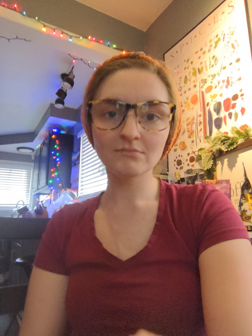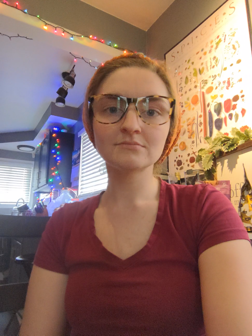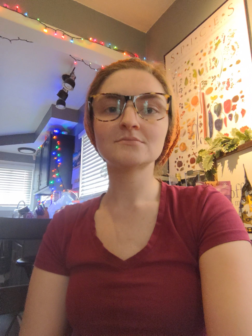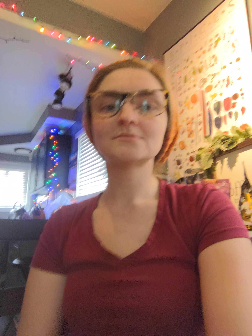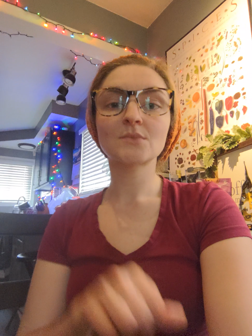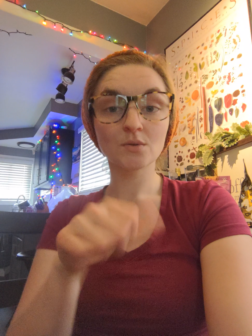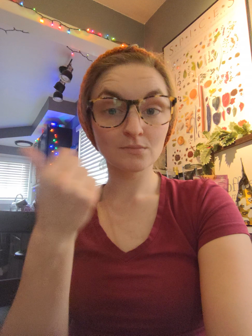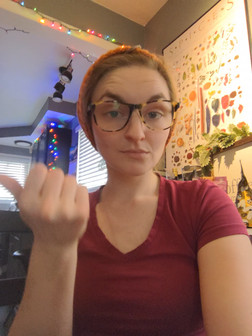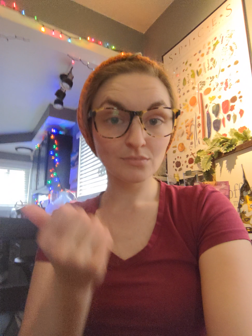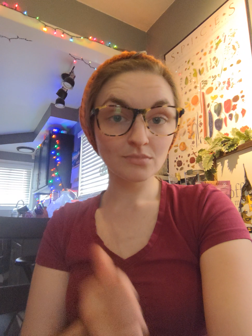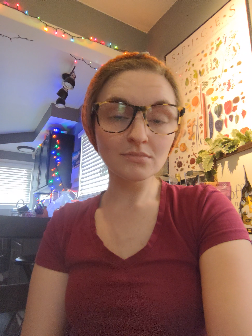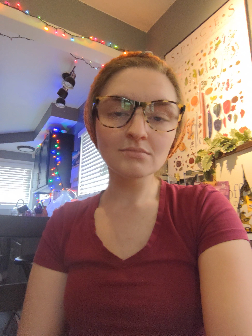another